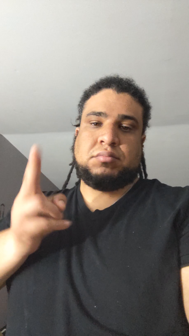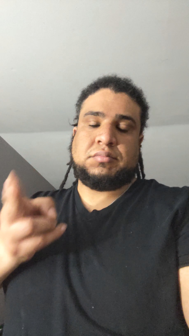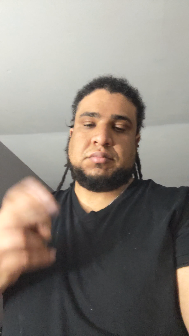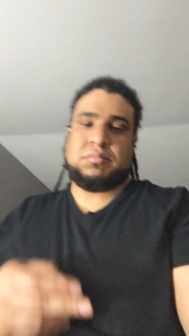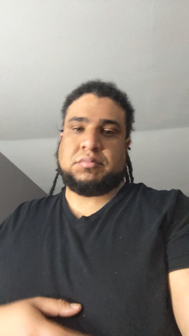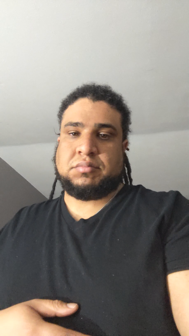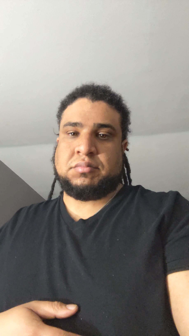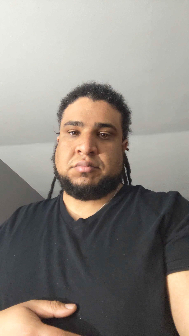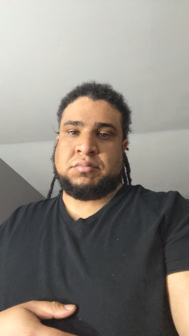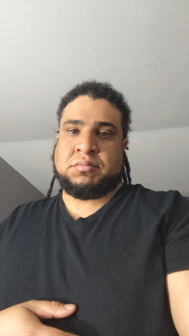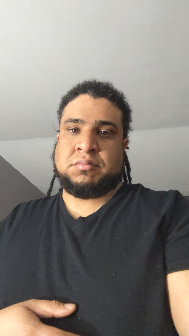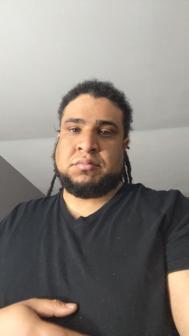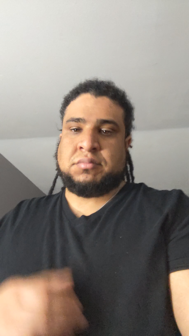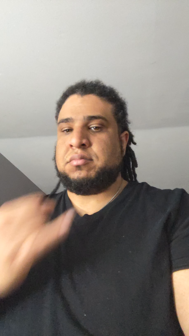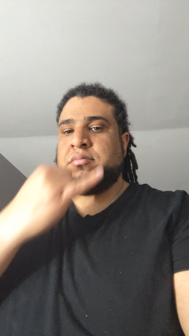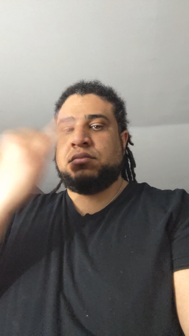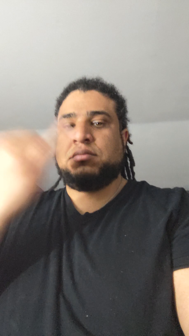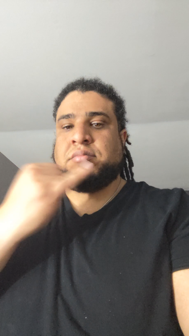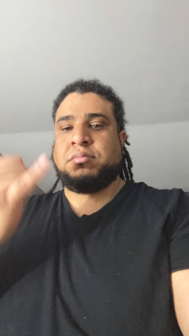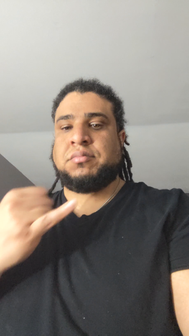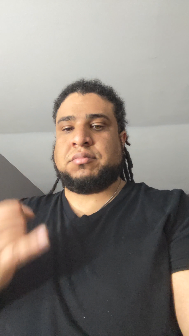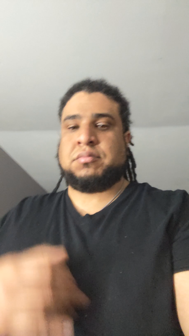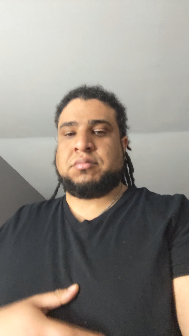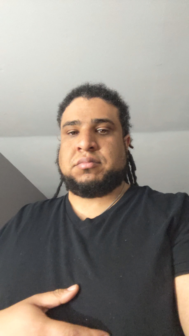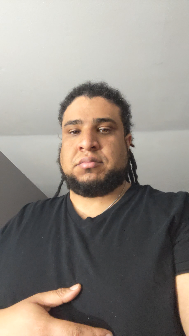draw